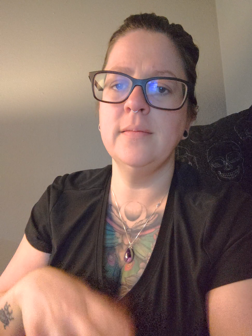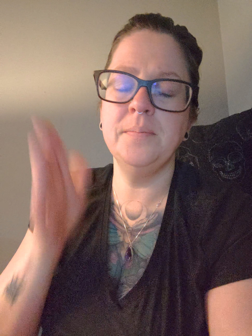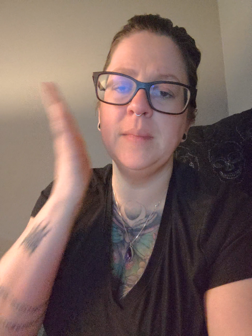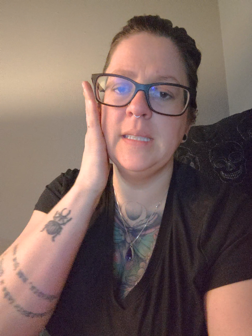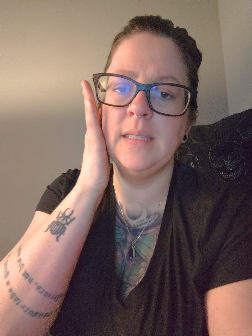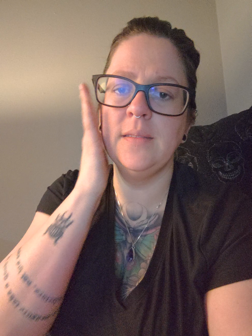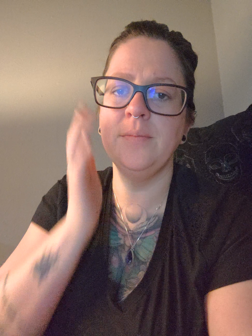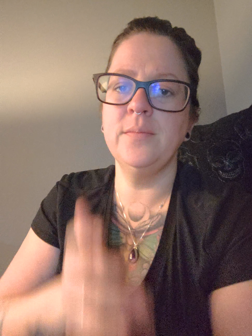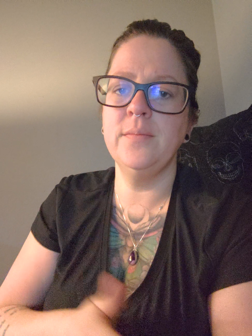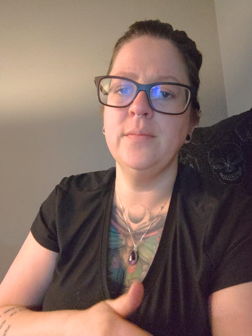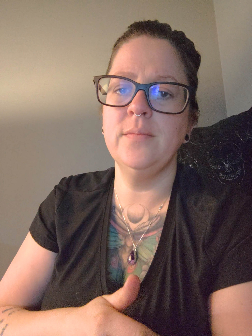bed